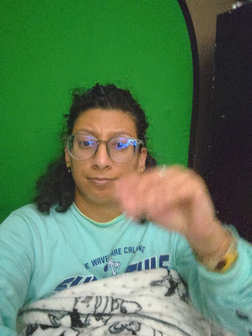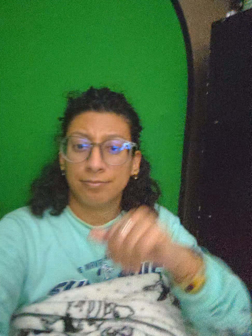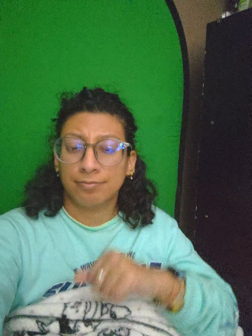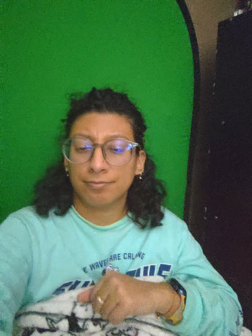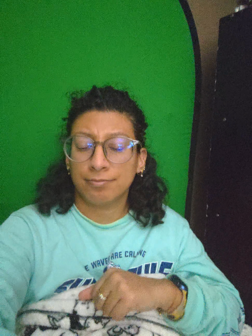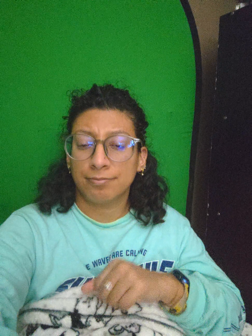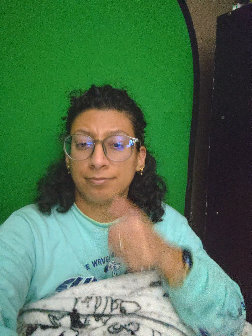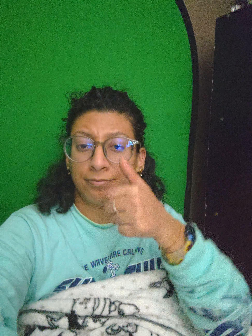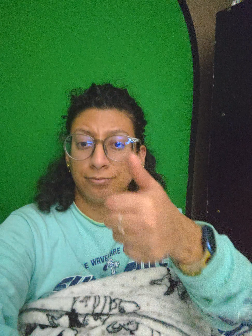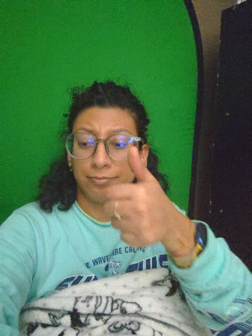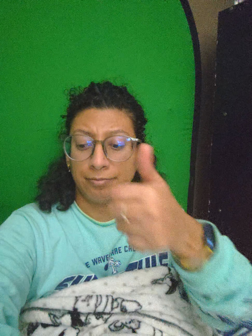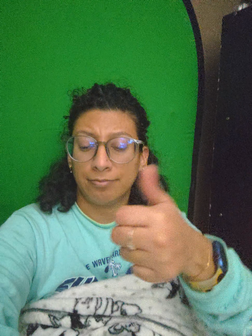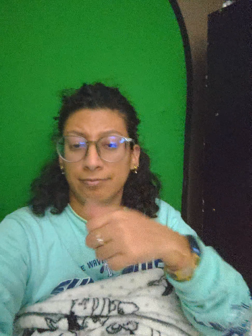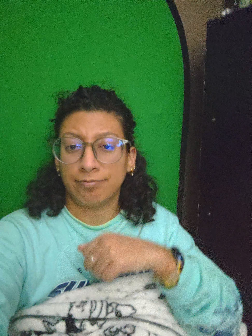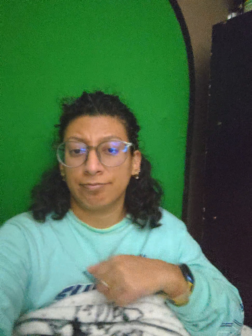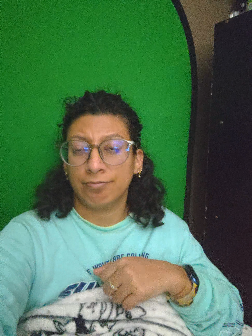yourself